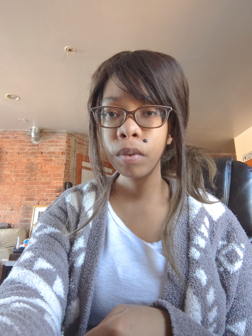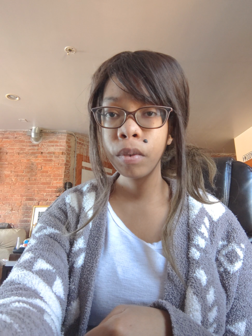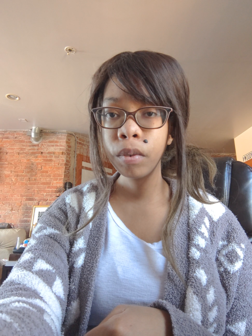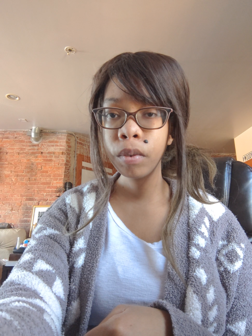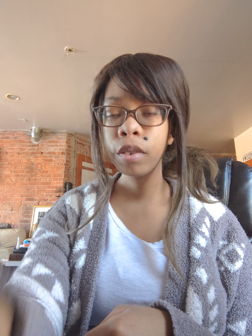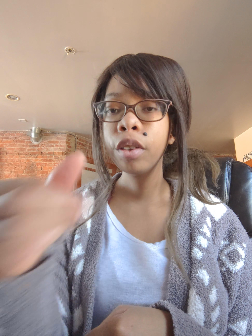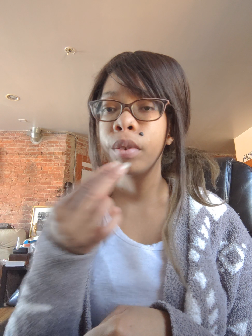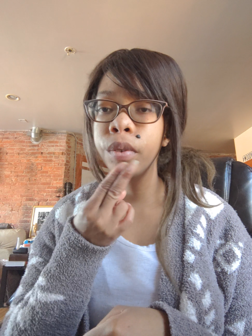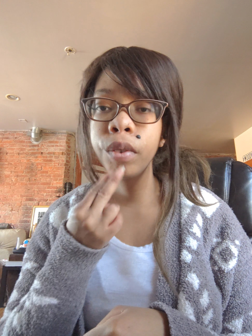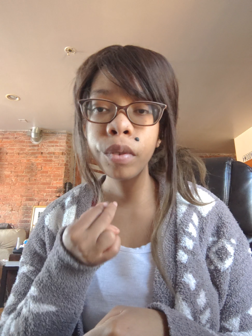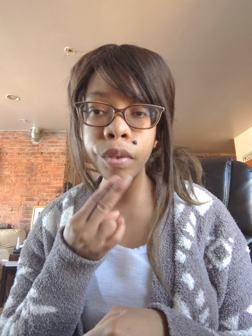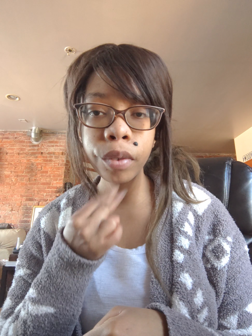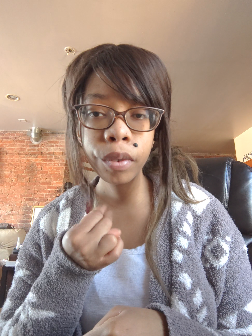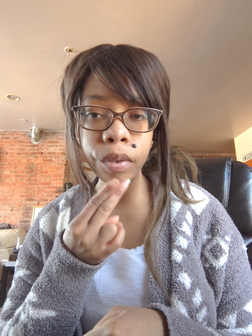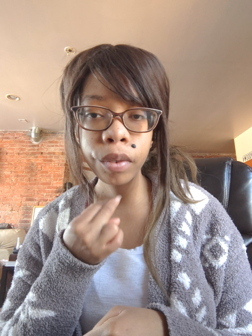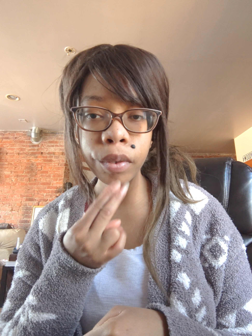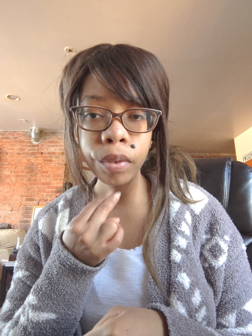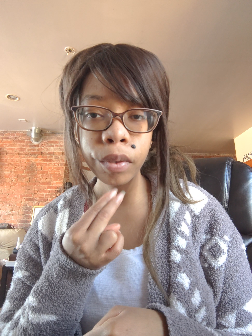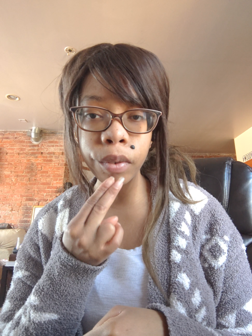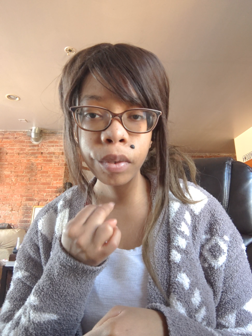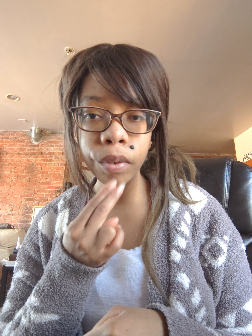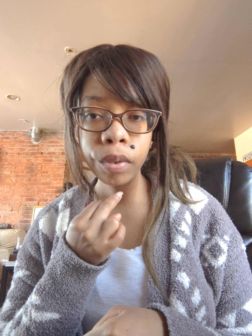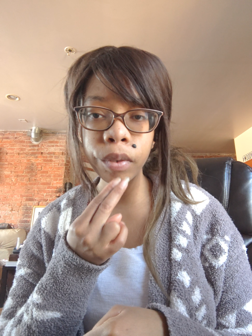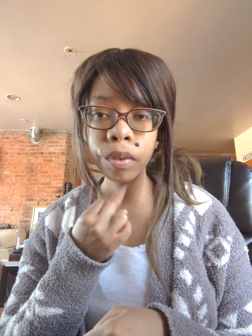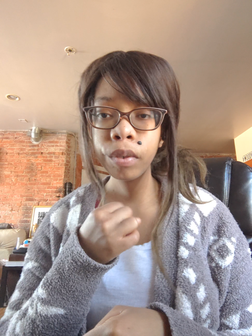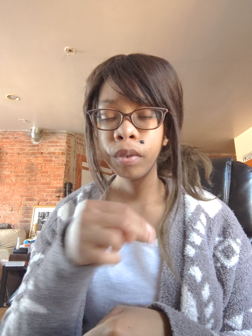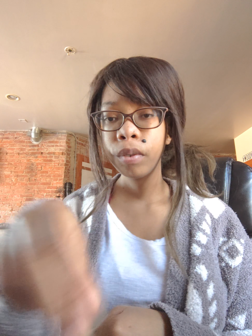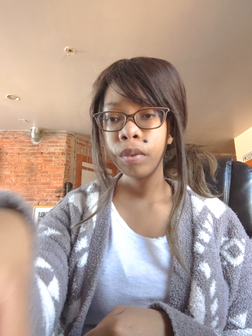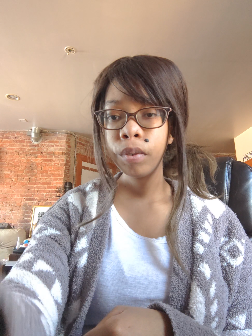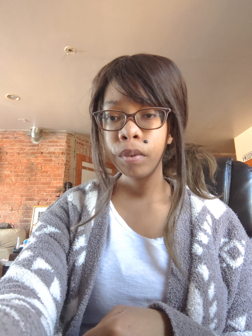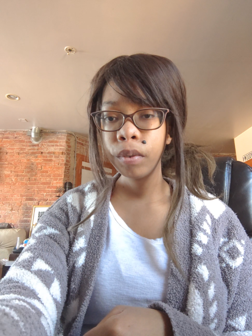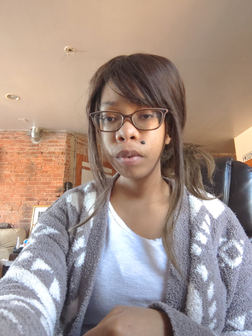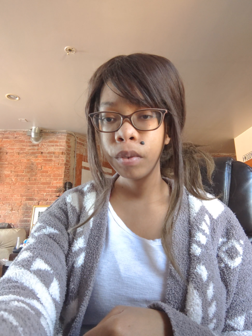cute